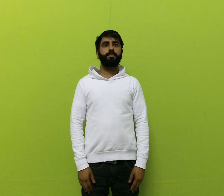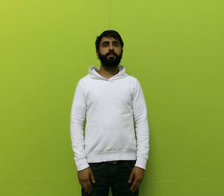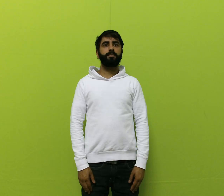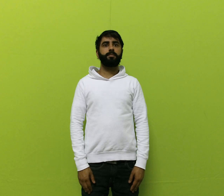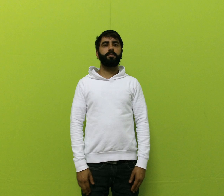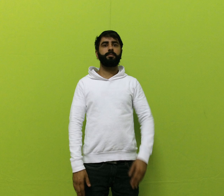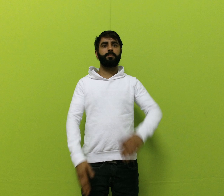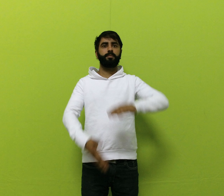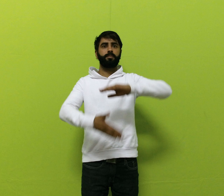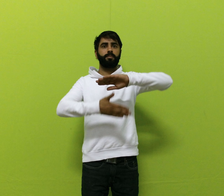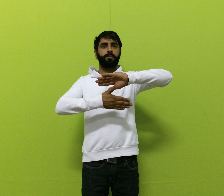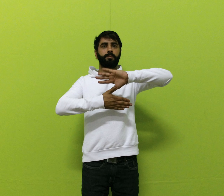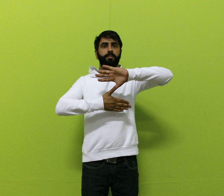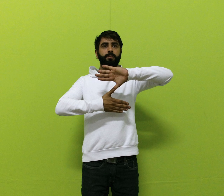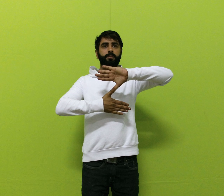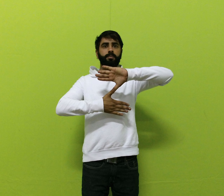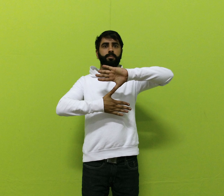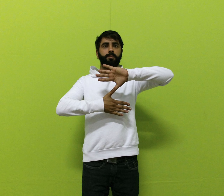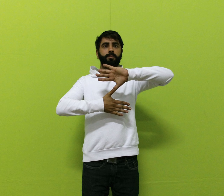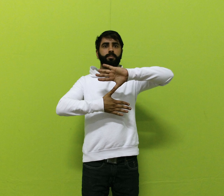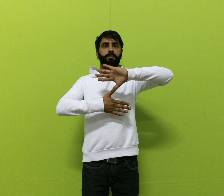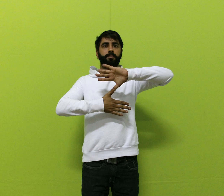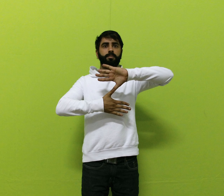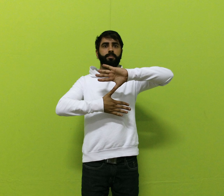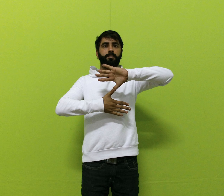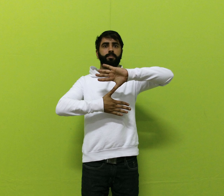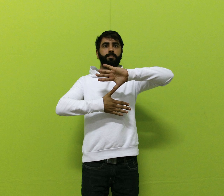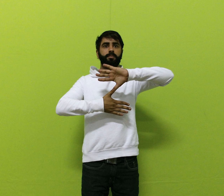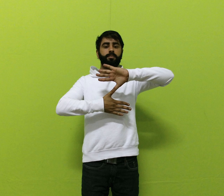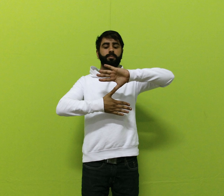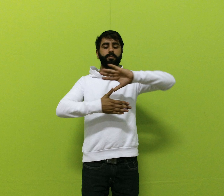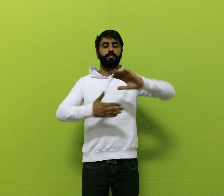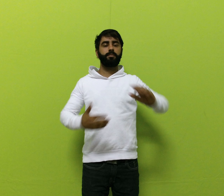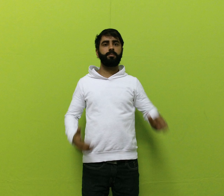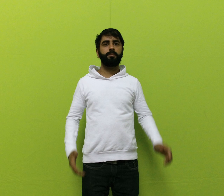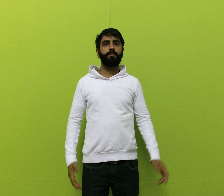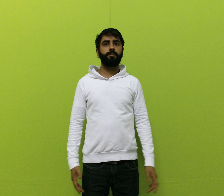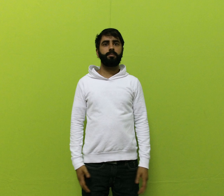América